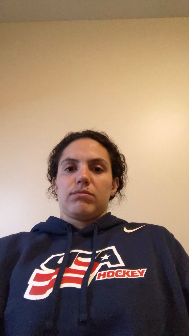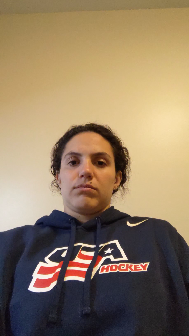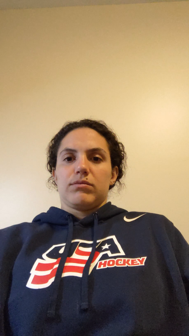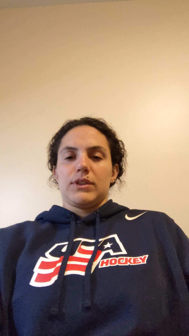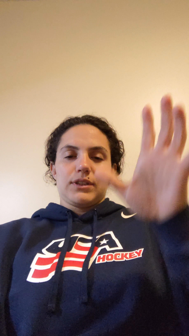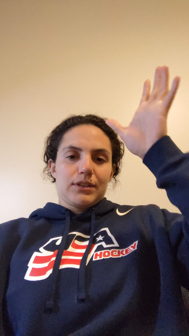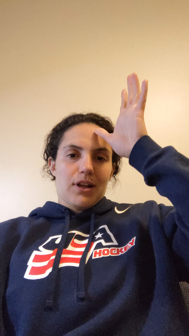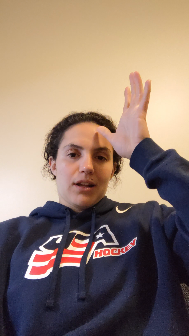daddy